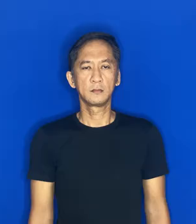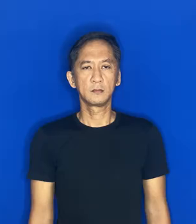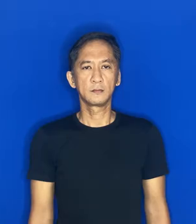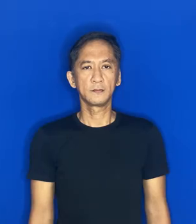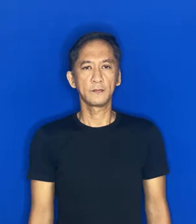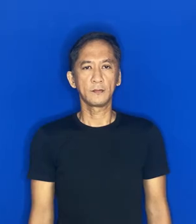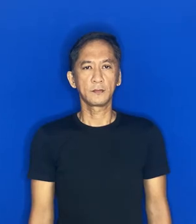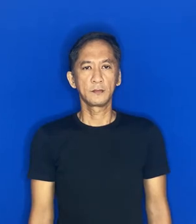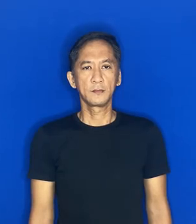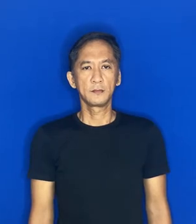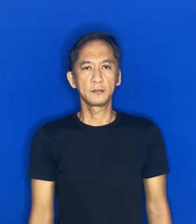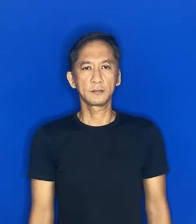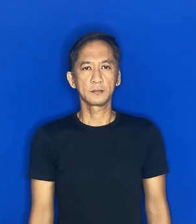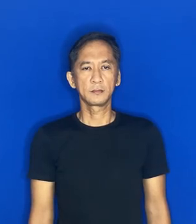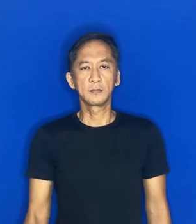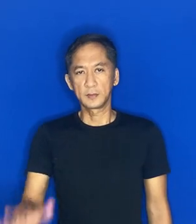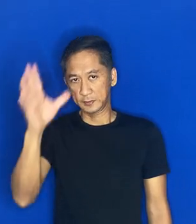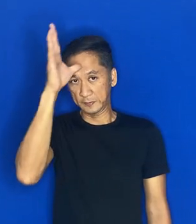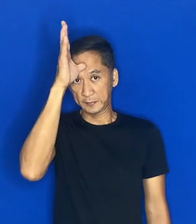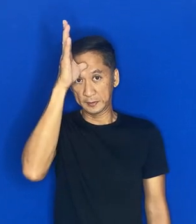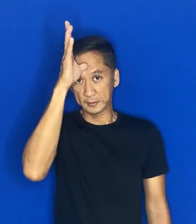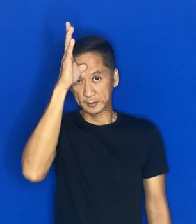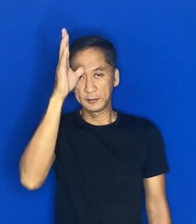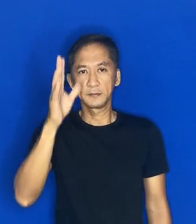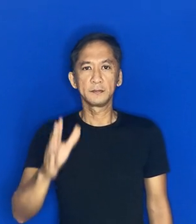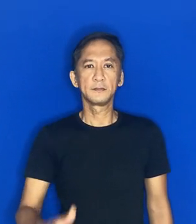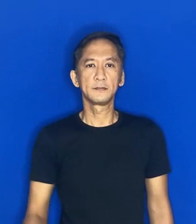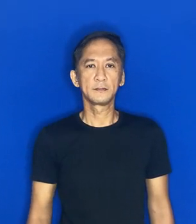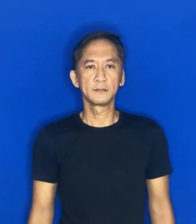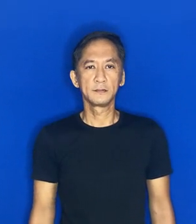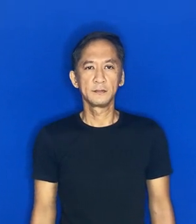father